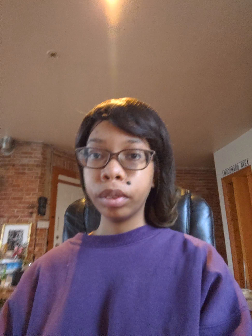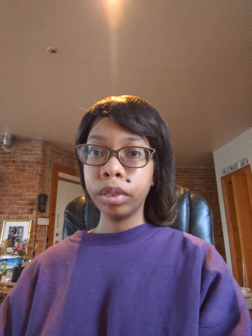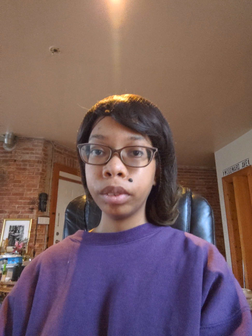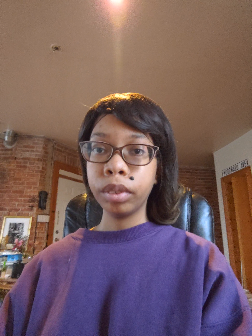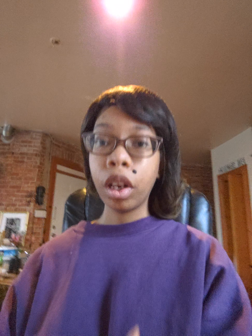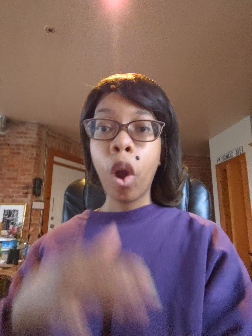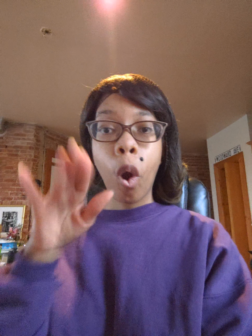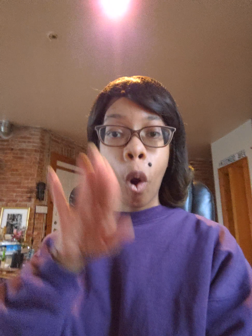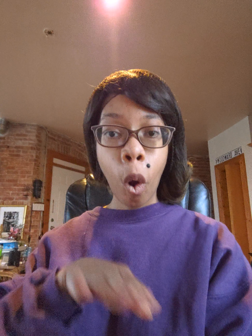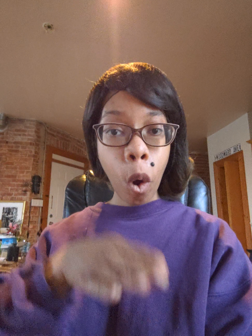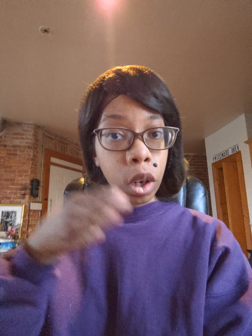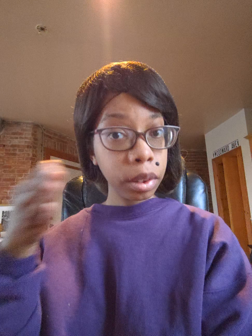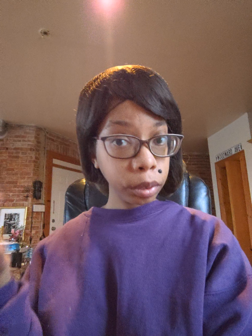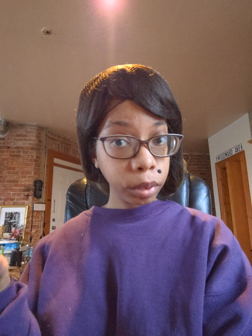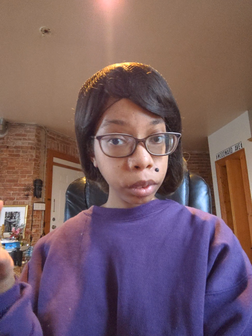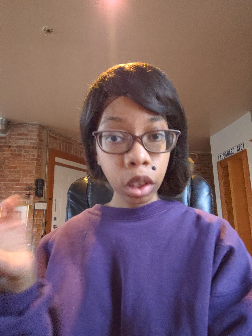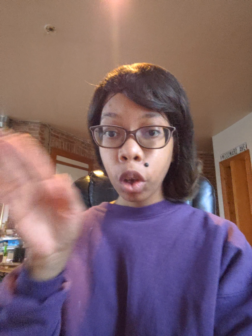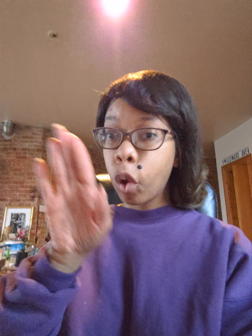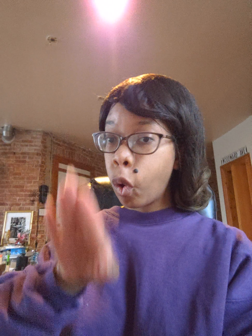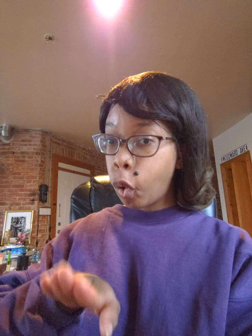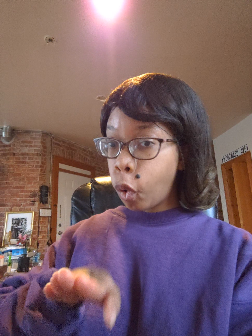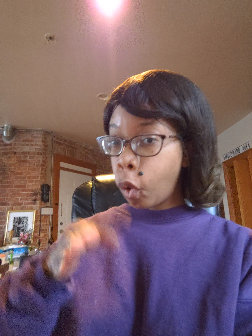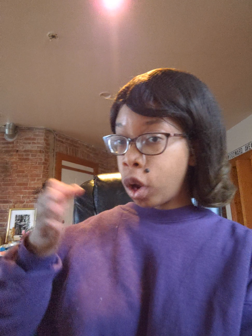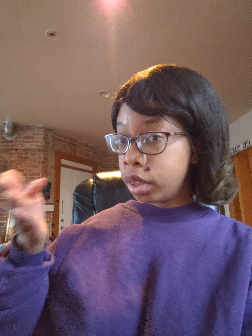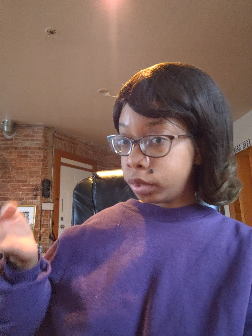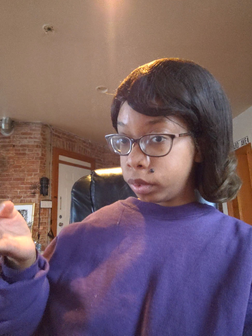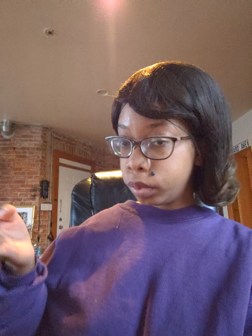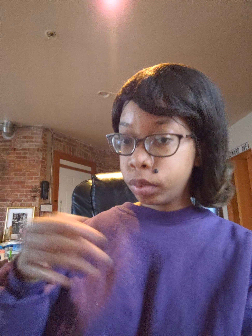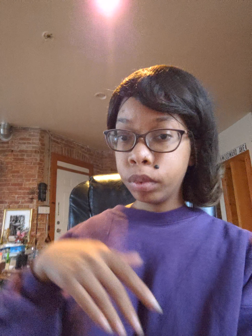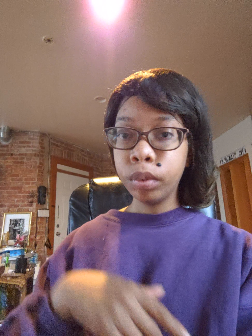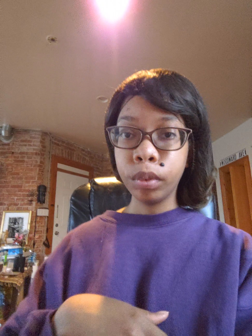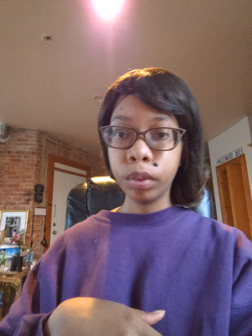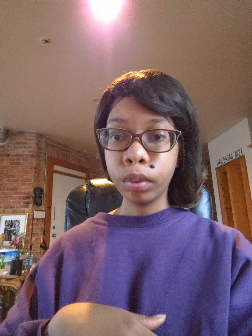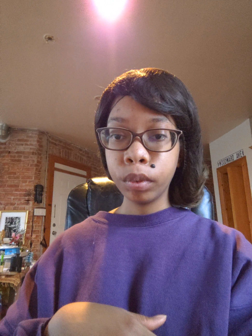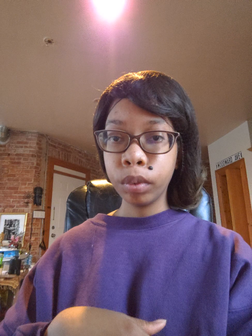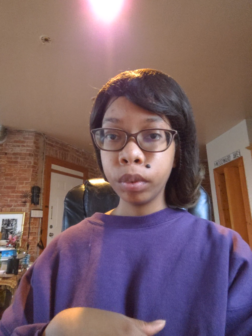open